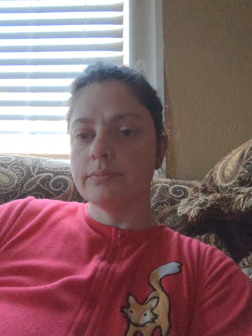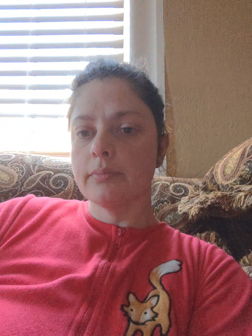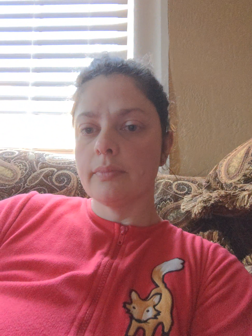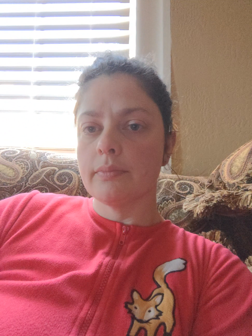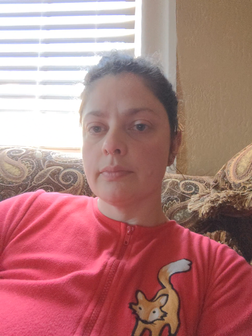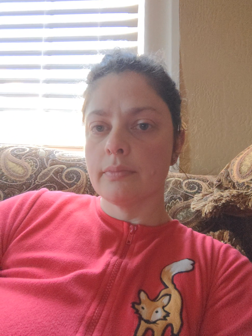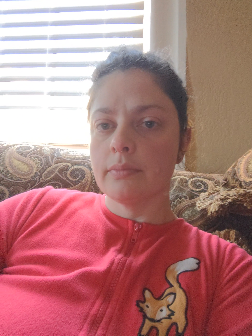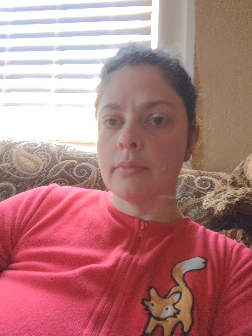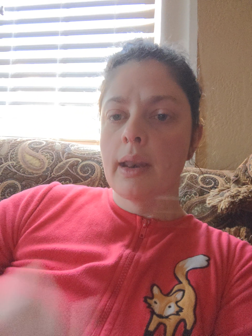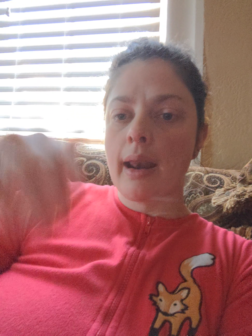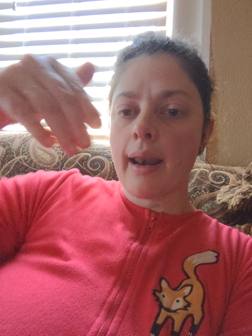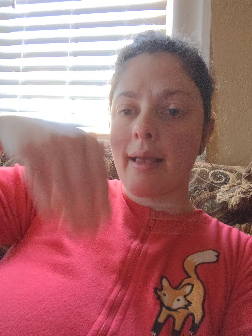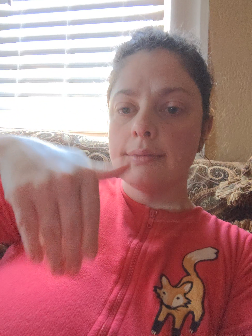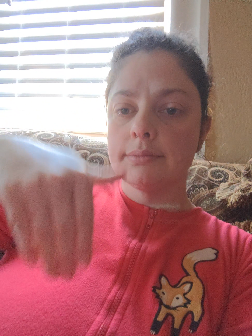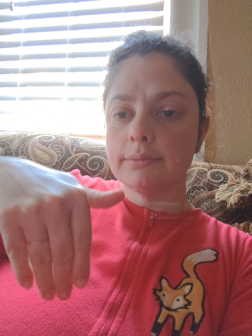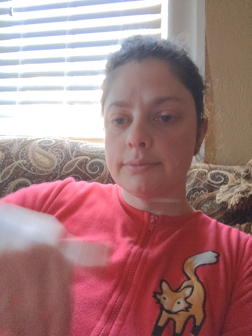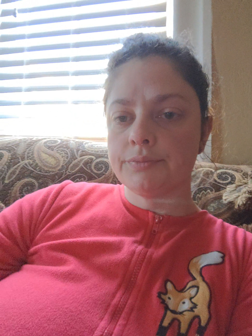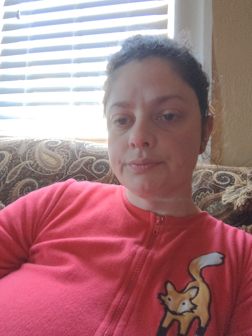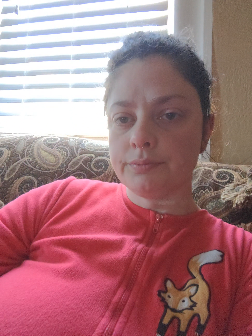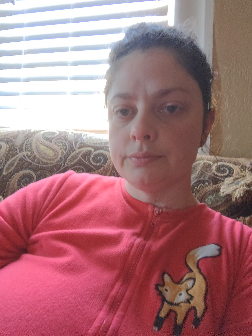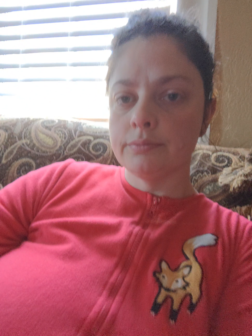night